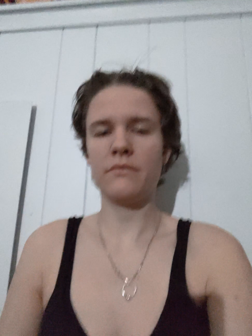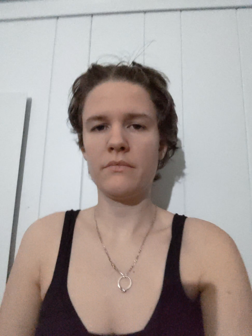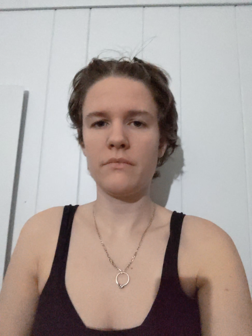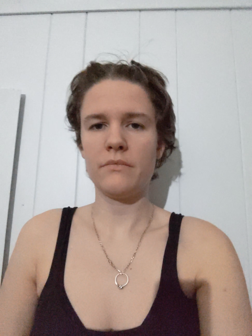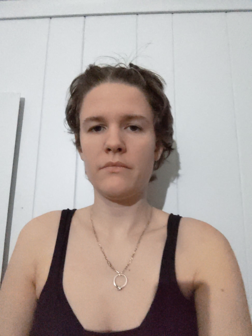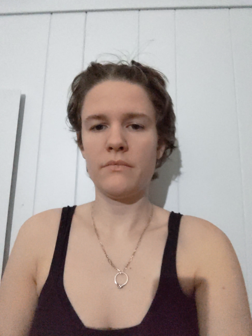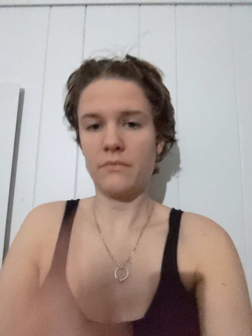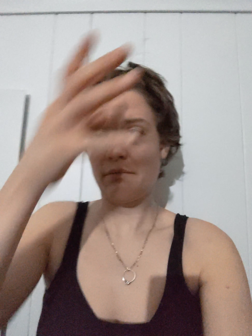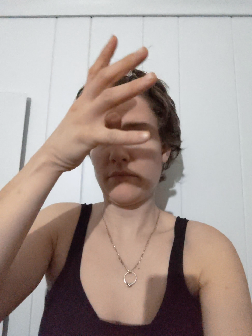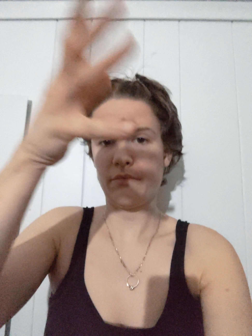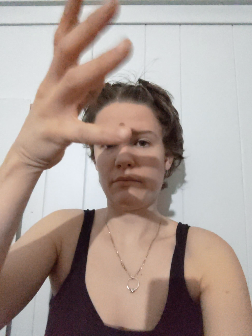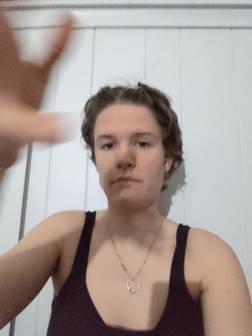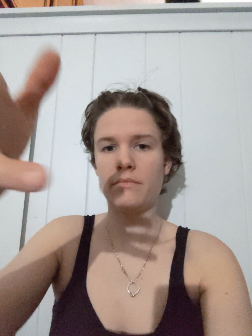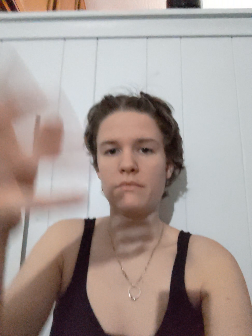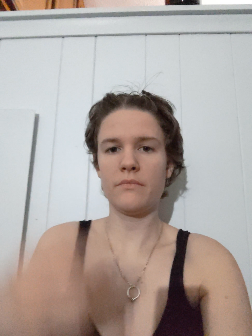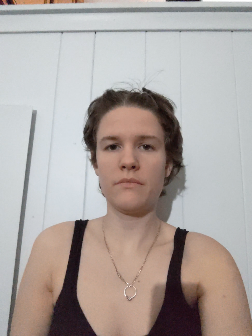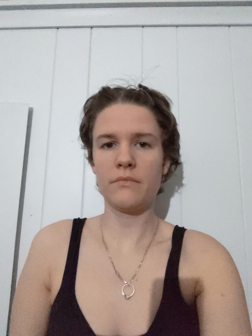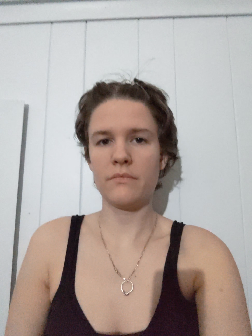grandpa